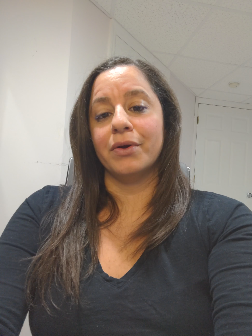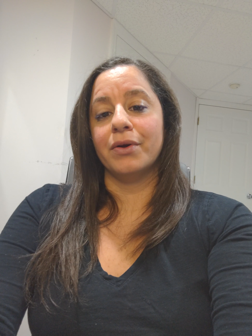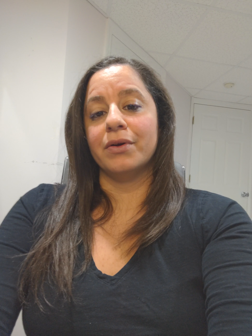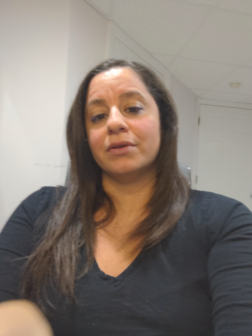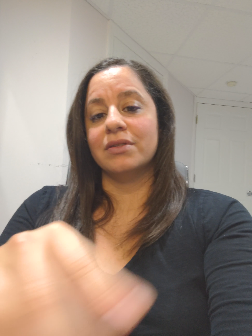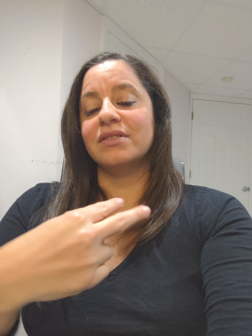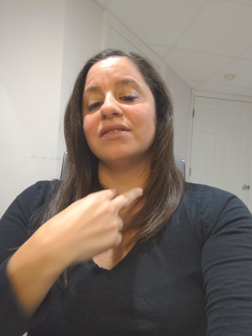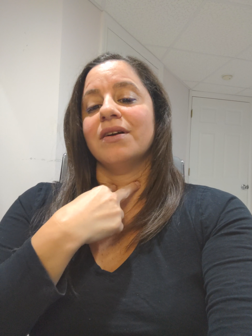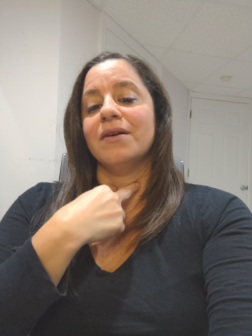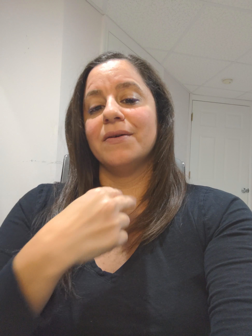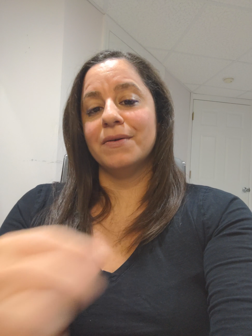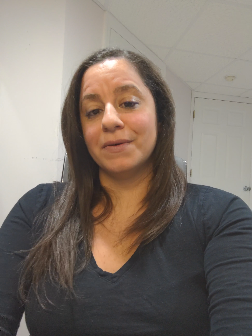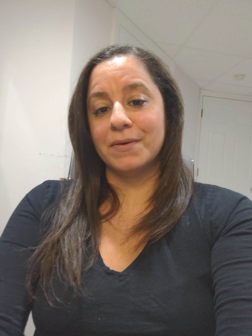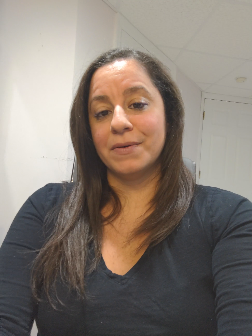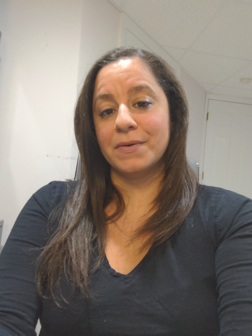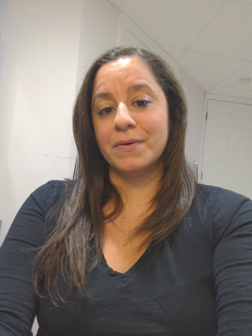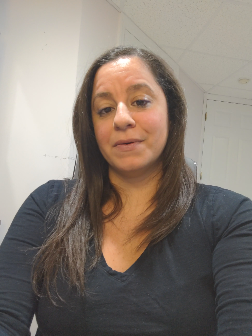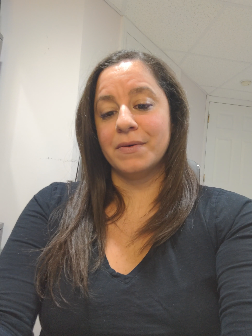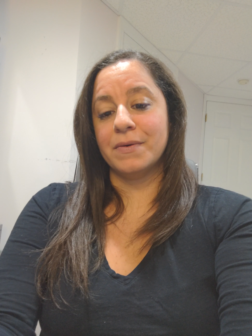stuck